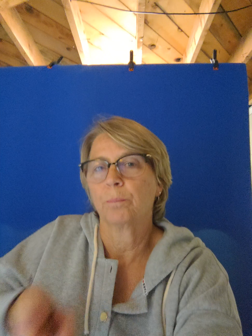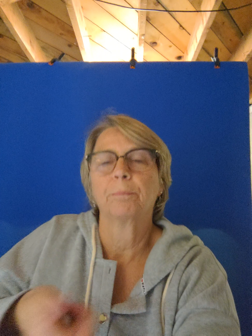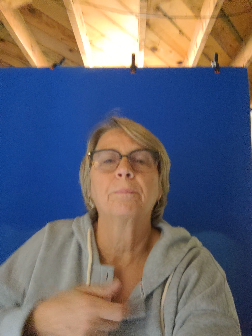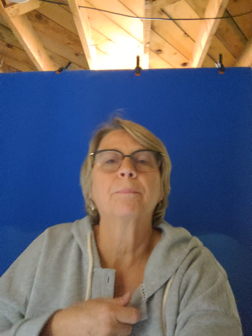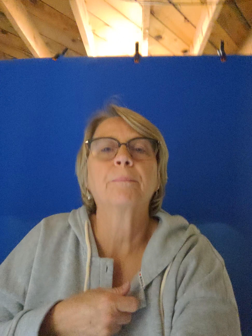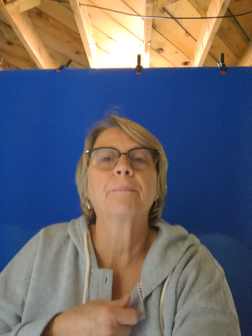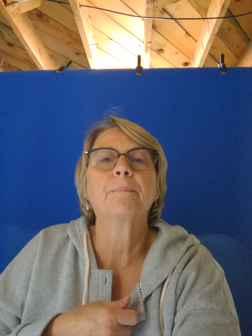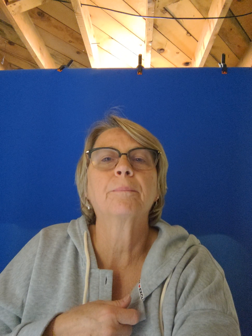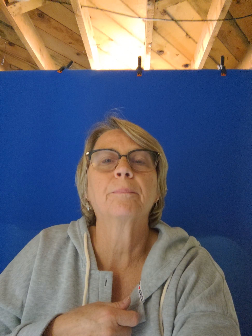vacuum